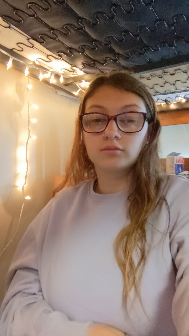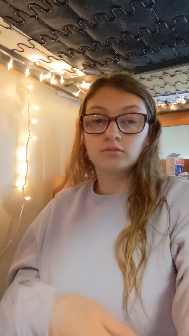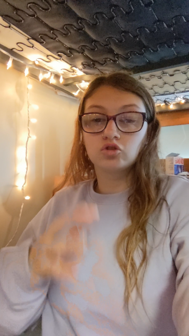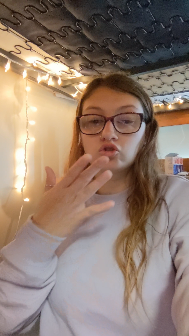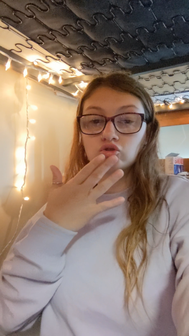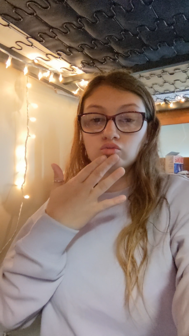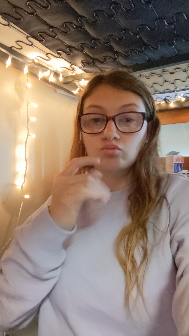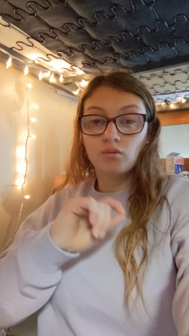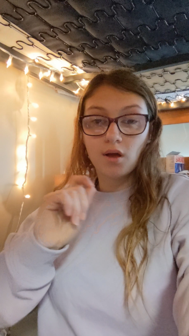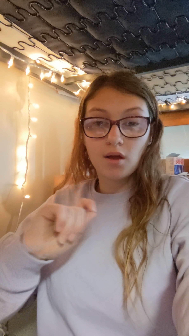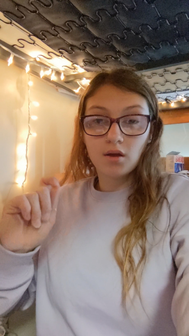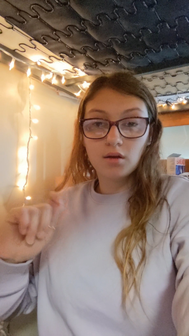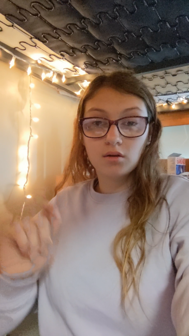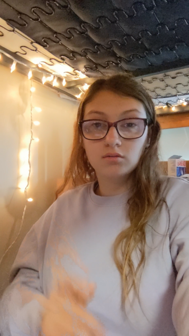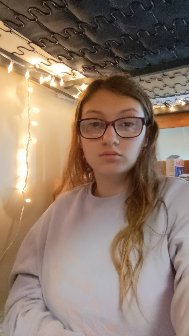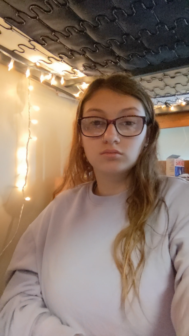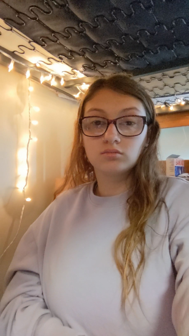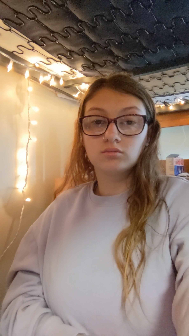crayon